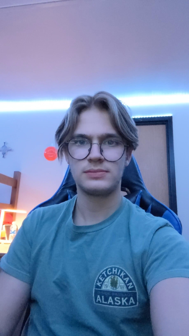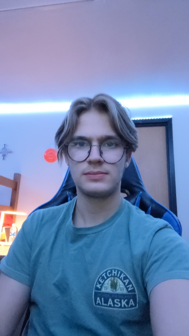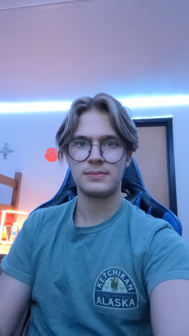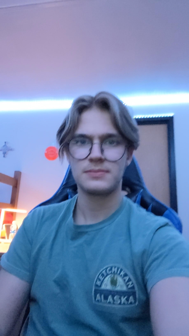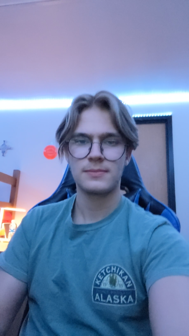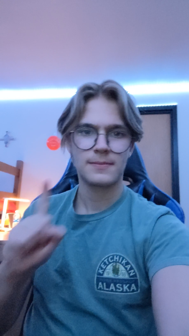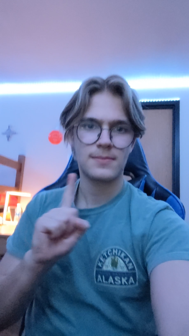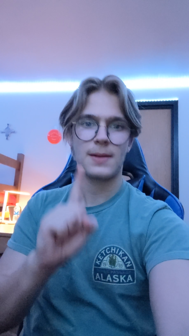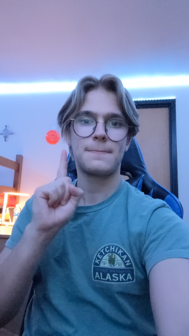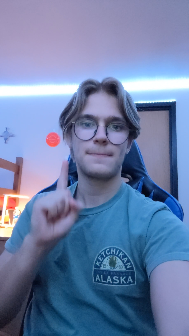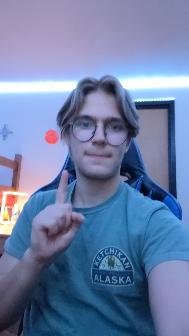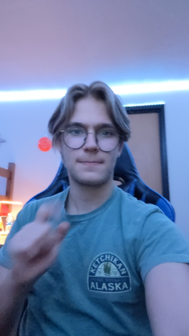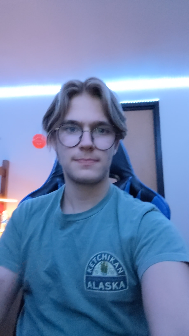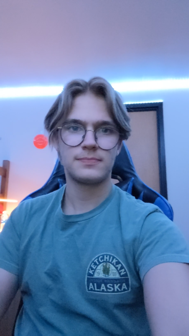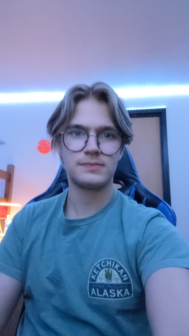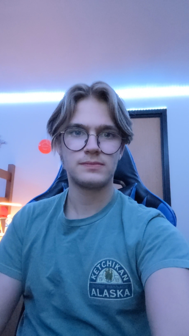bump